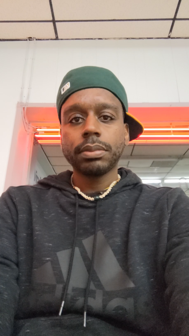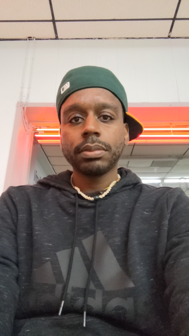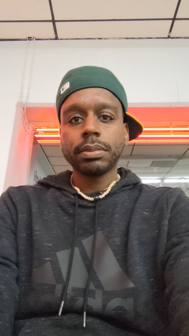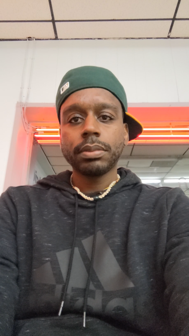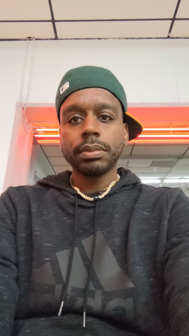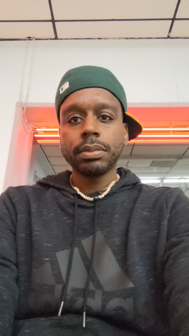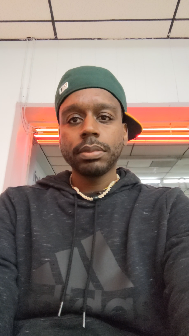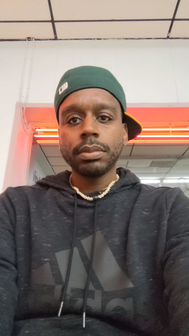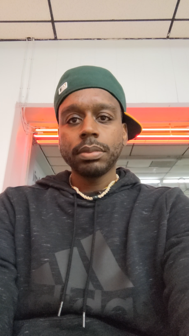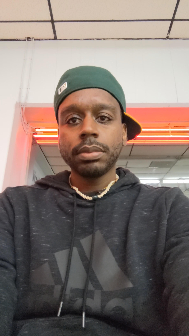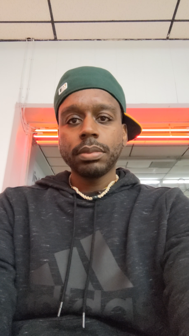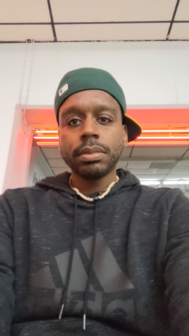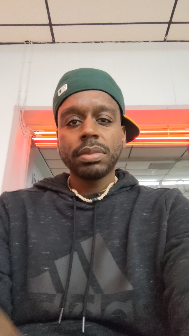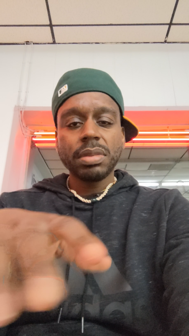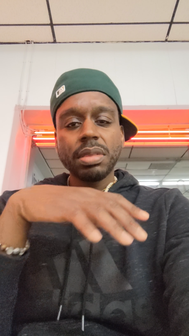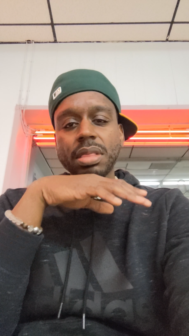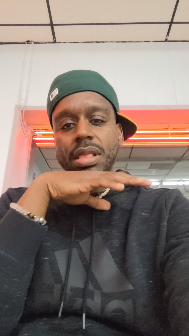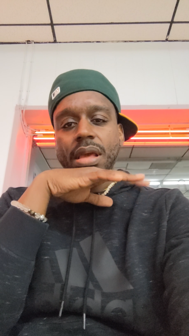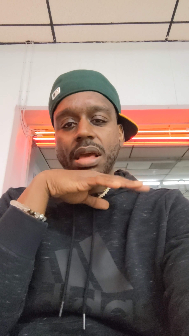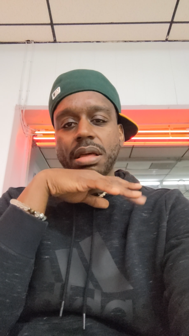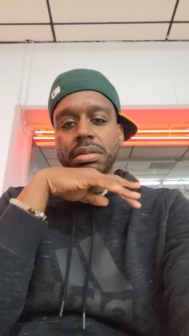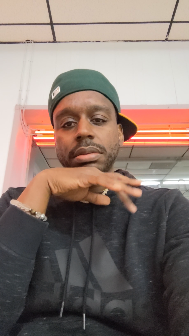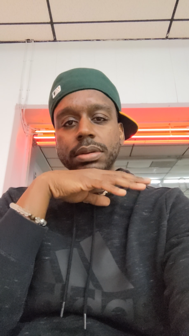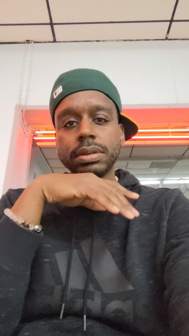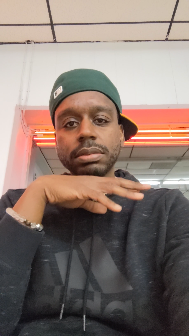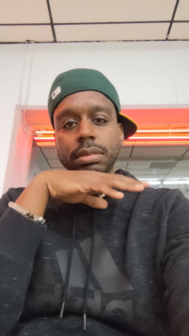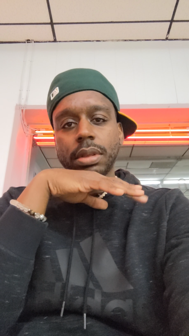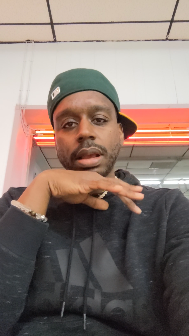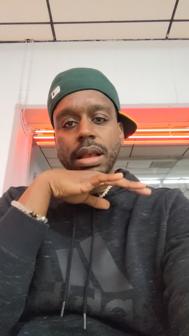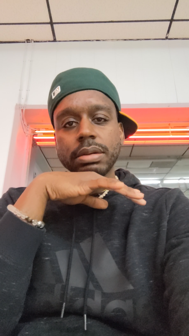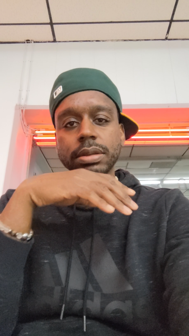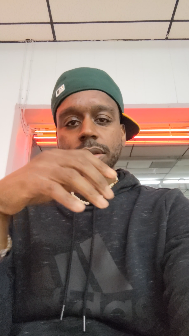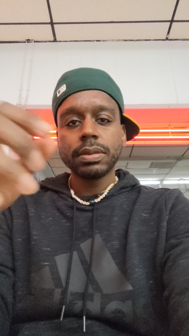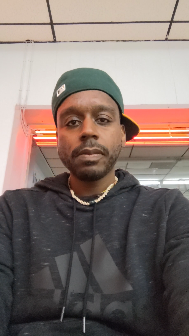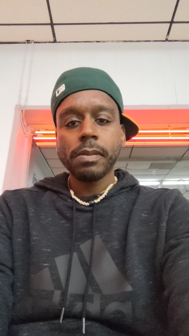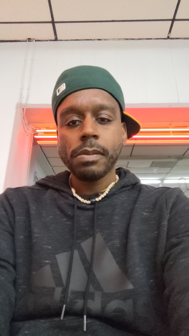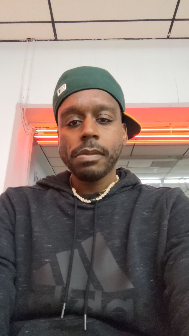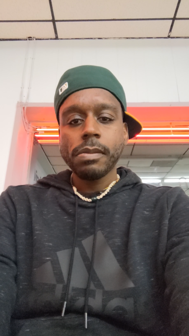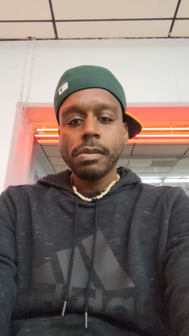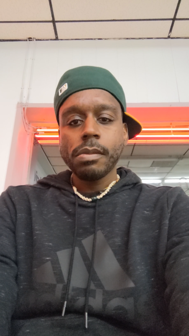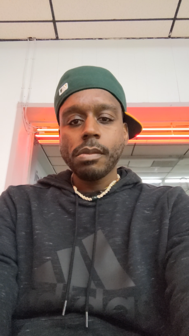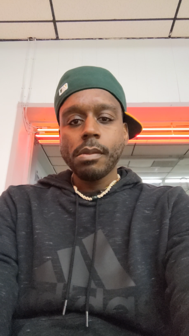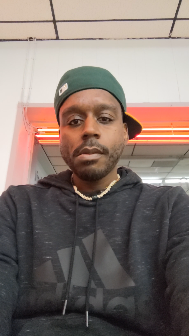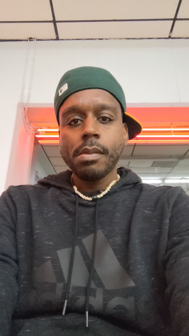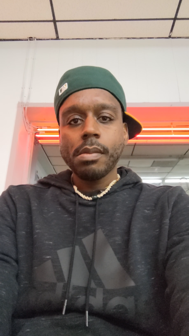naughty